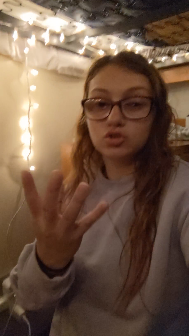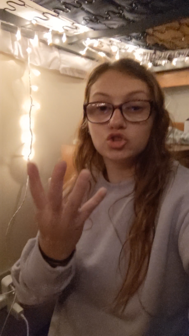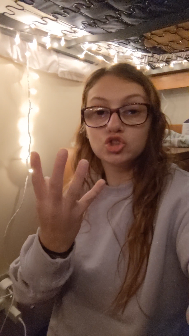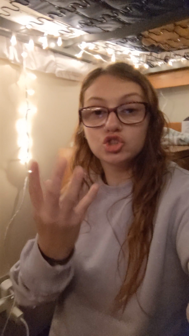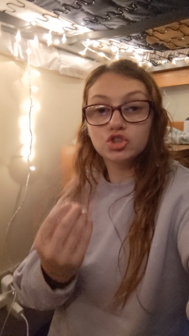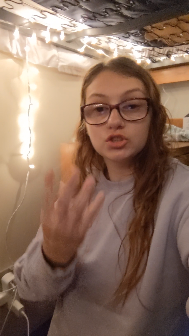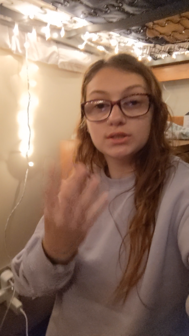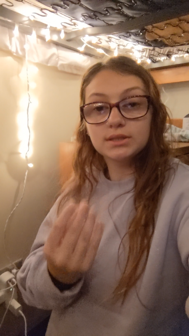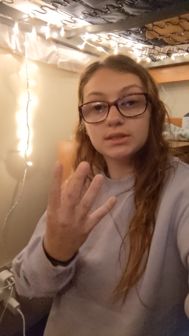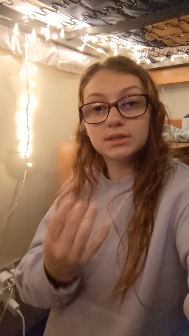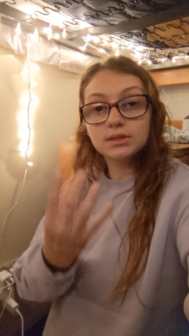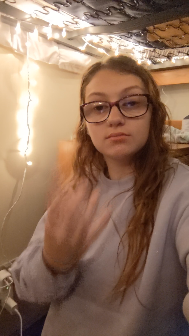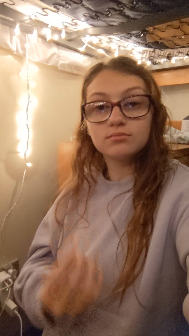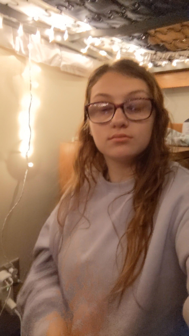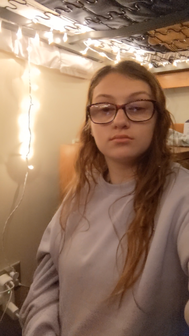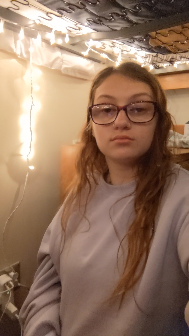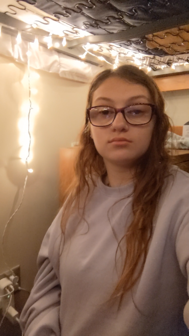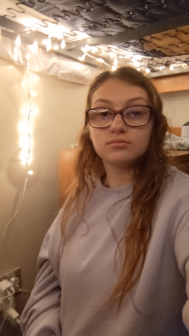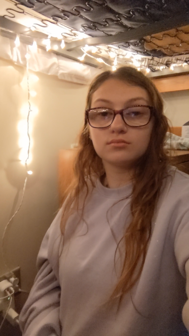gentle